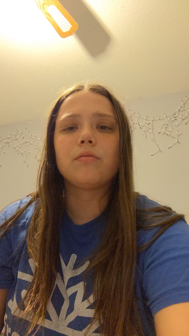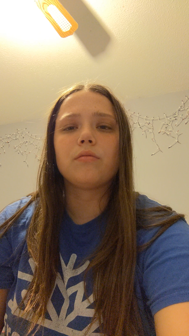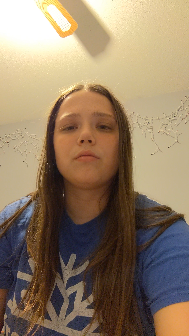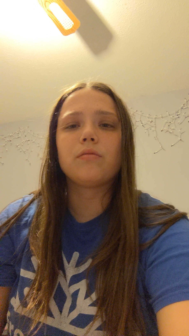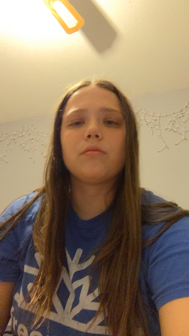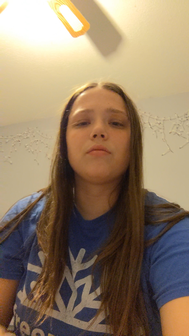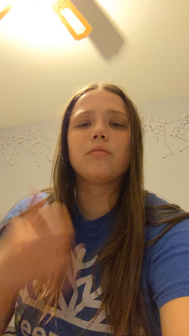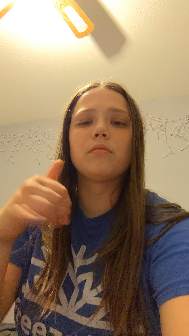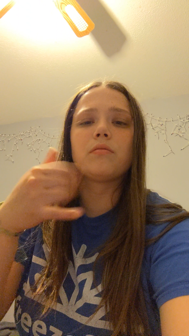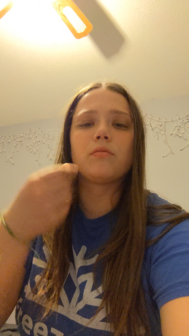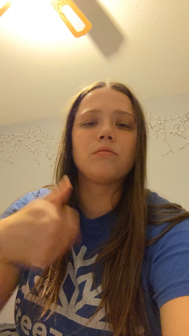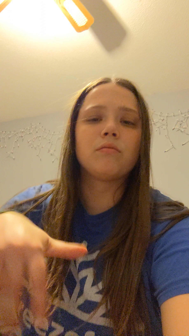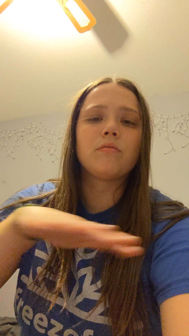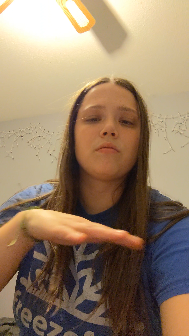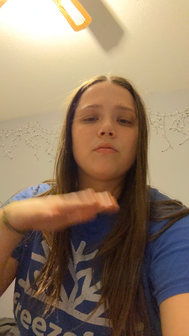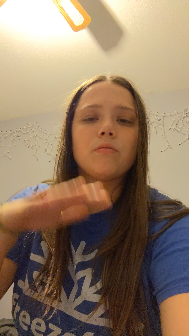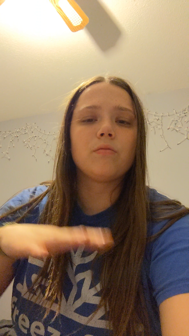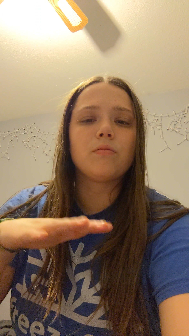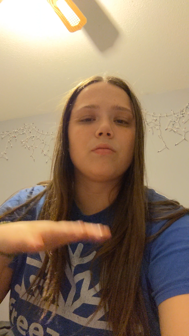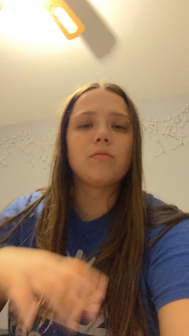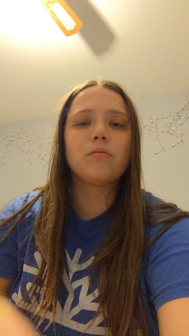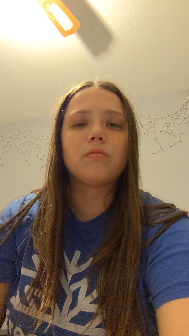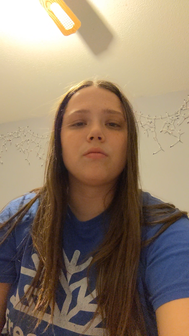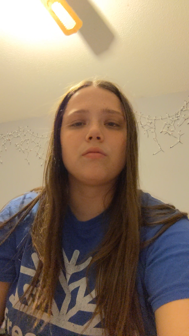playground